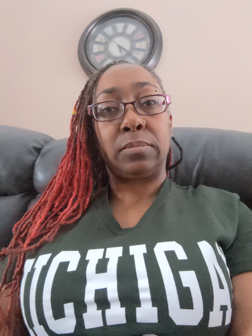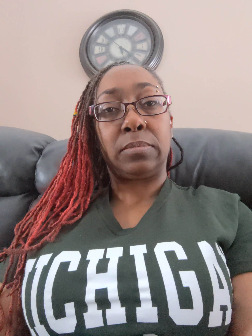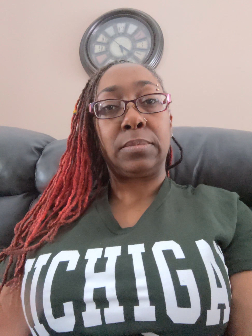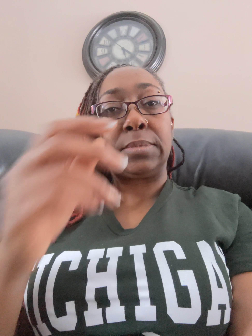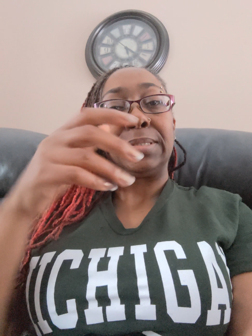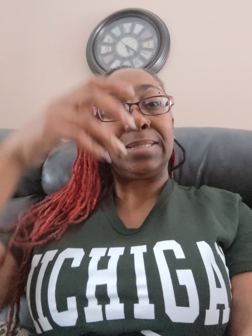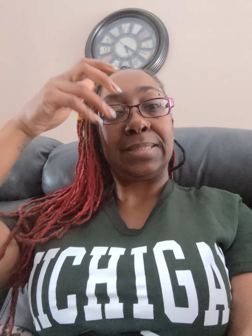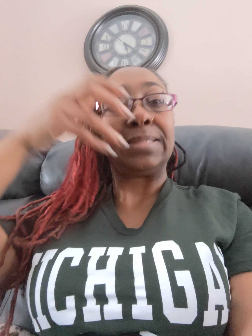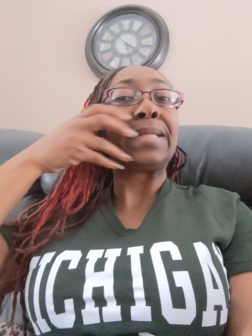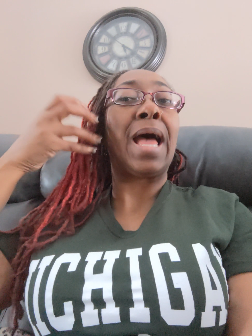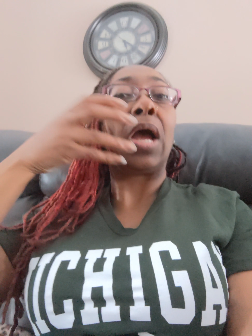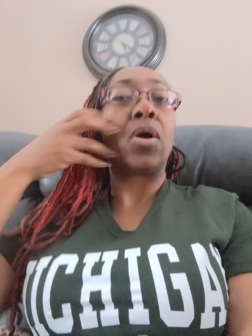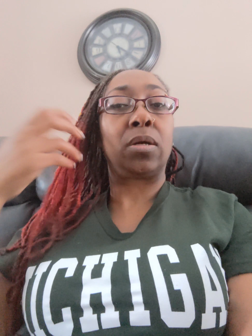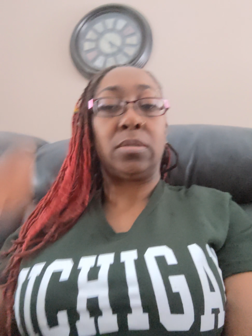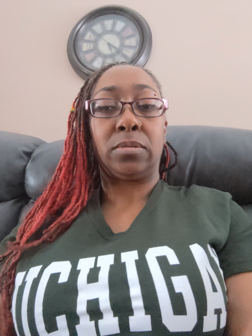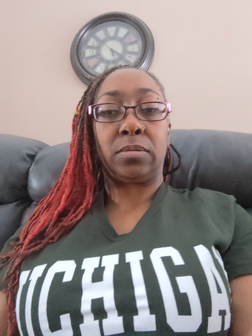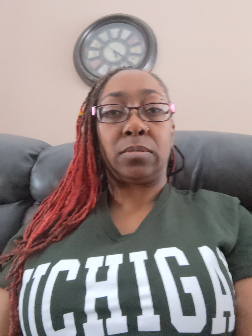tiger